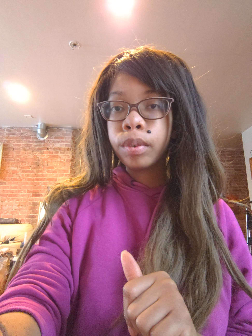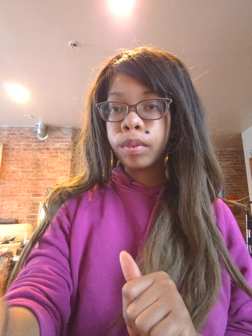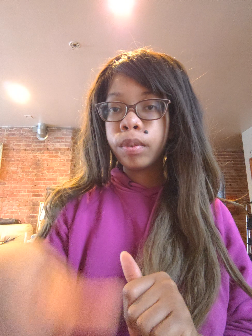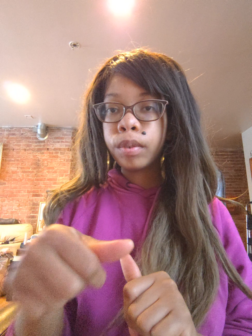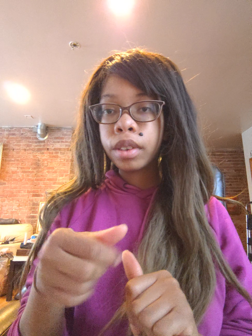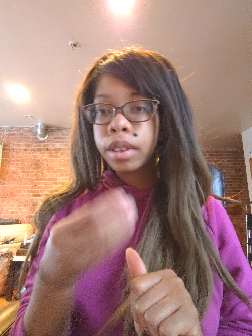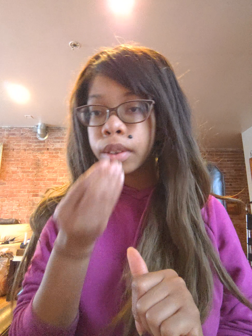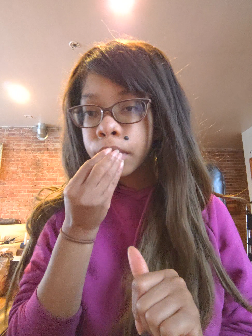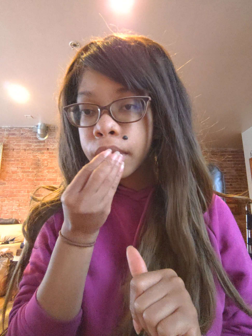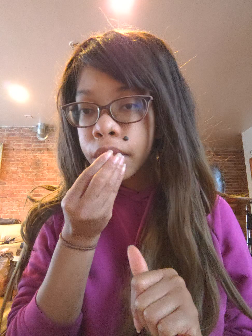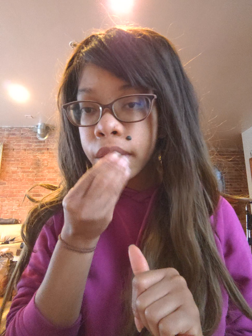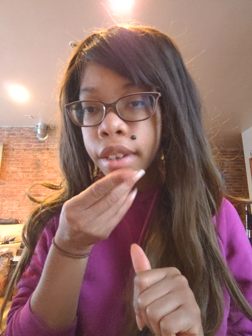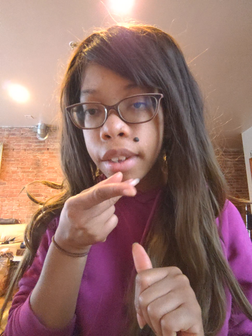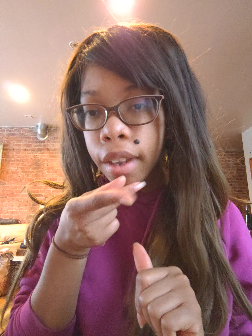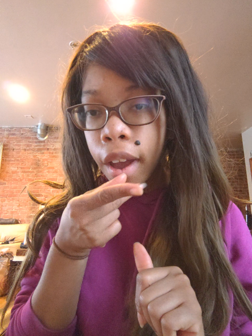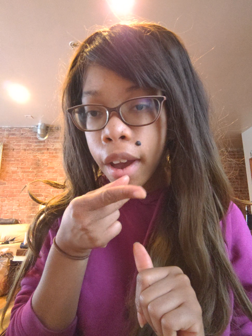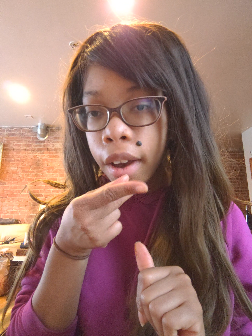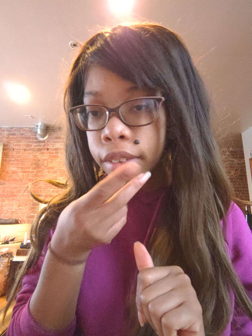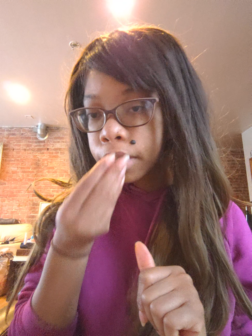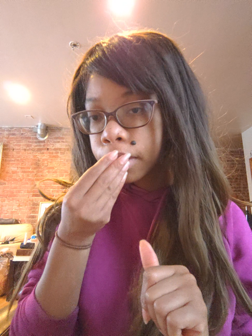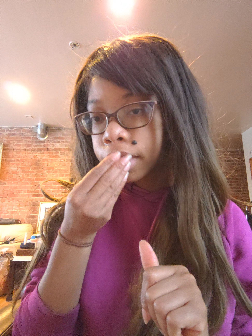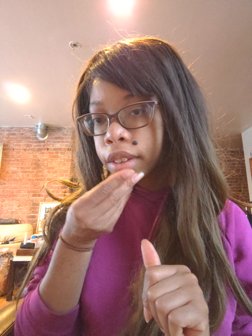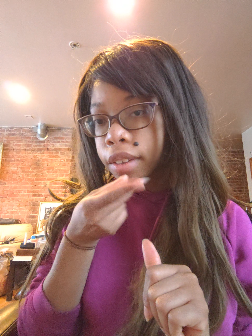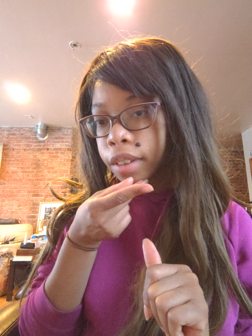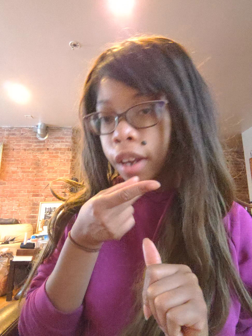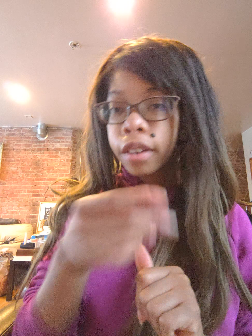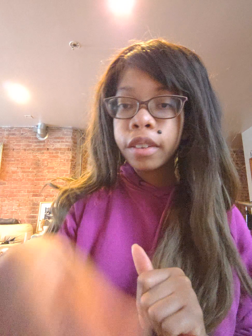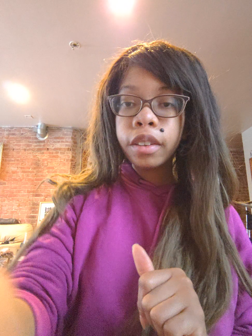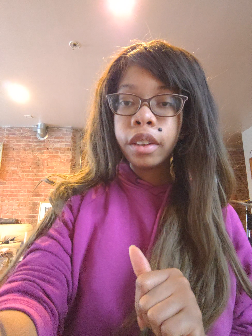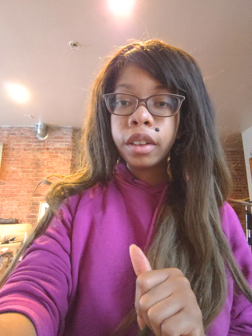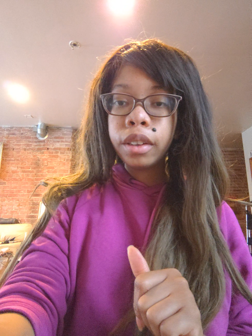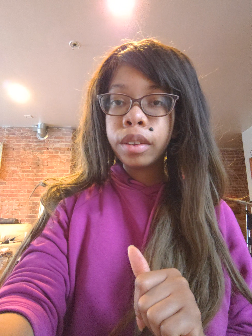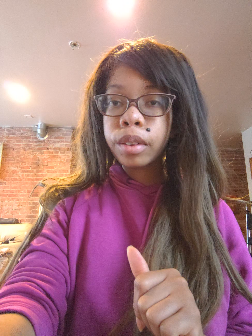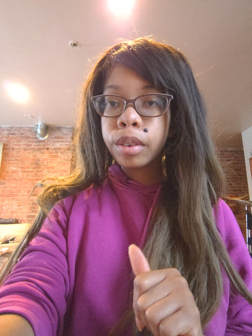snack